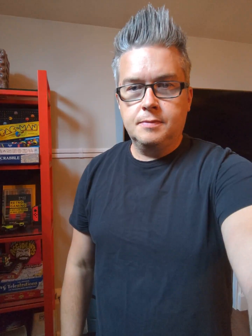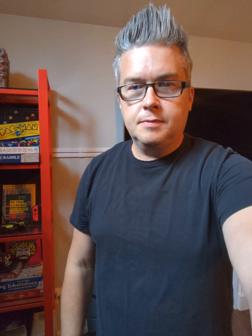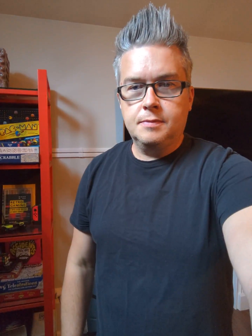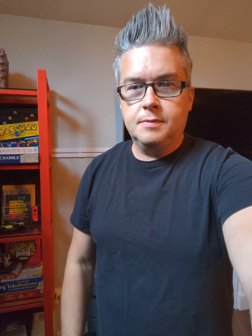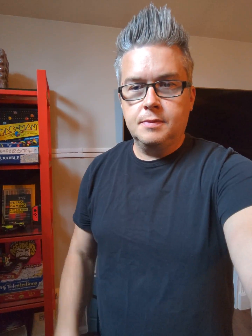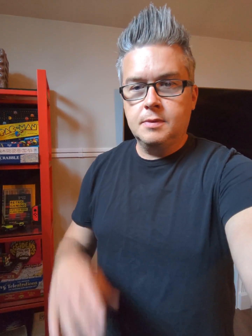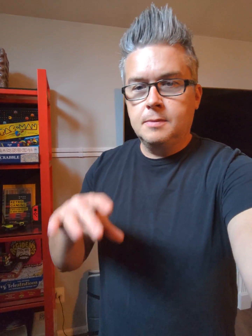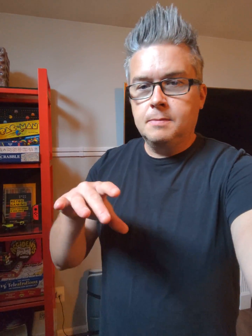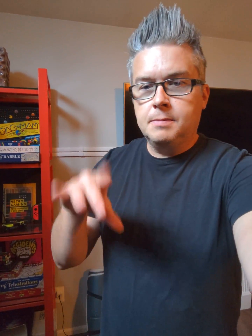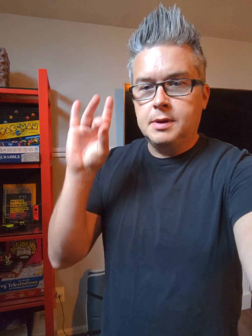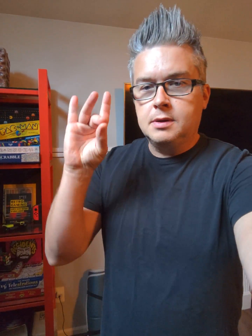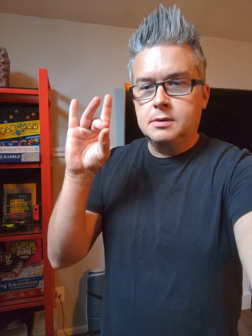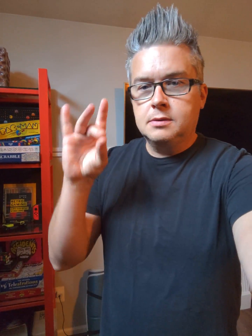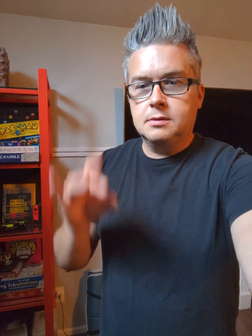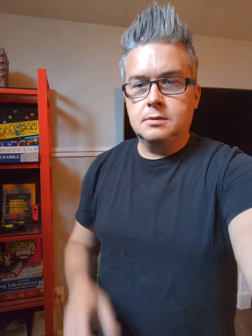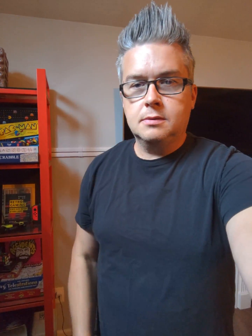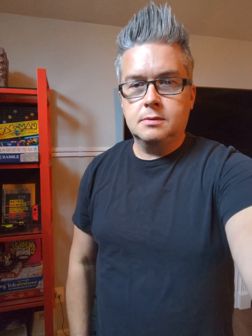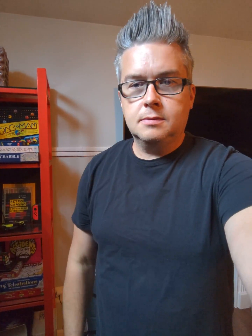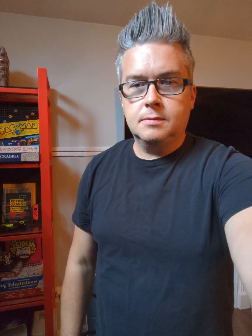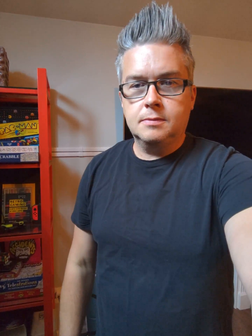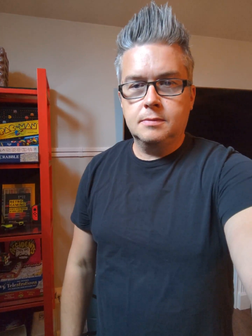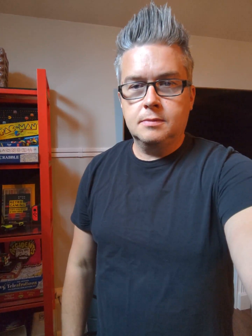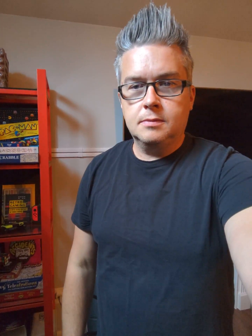pick